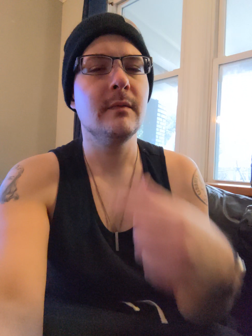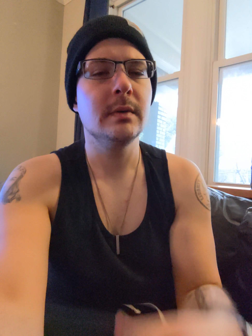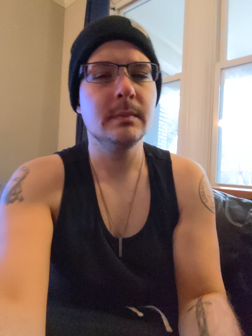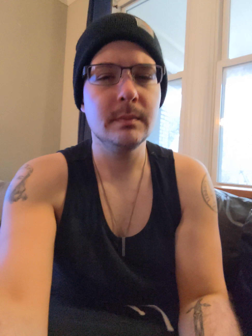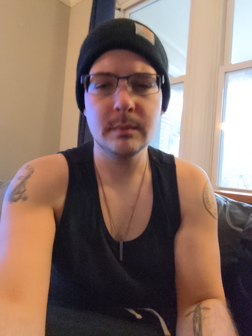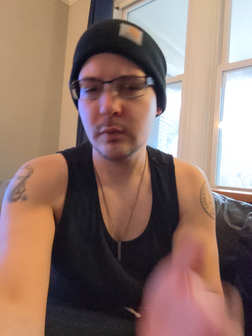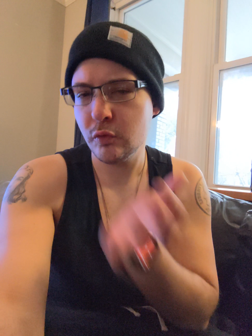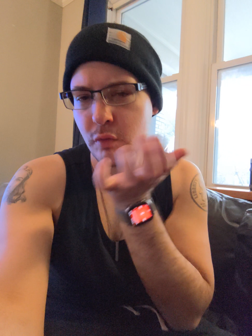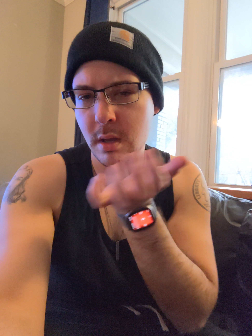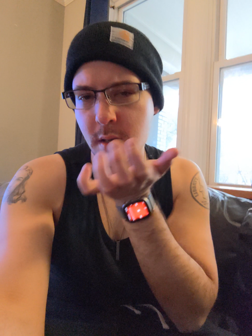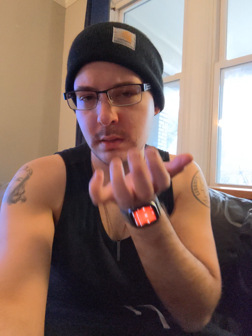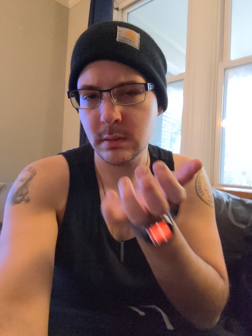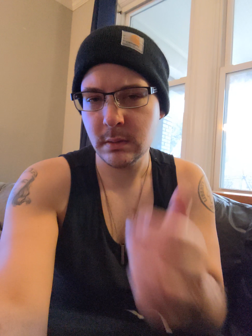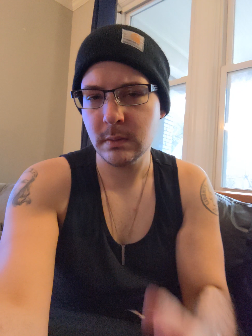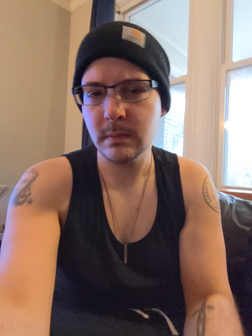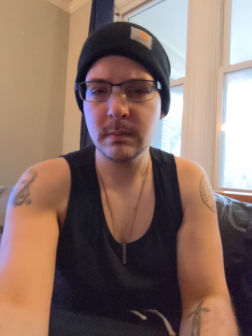grass